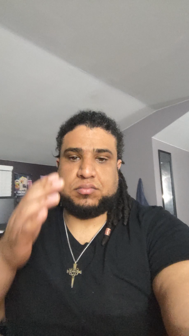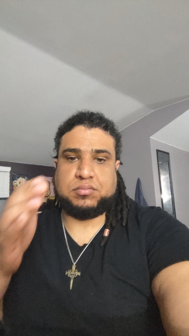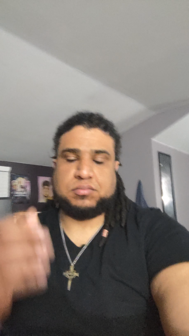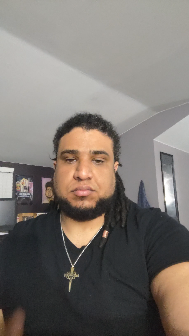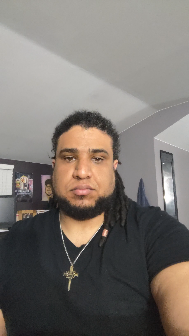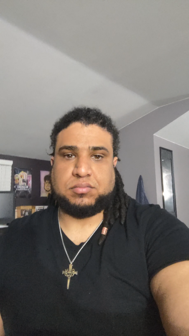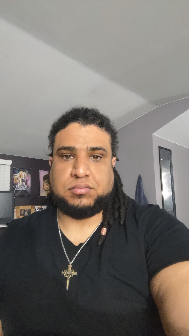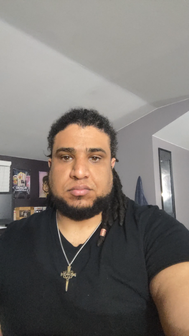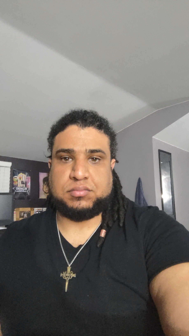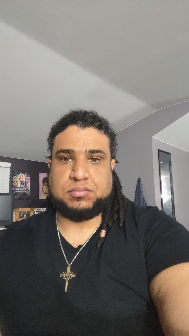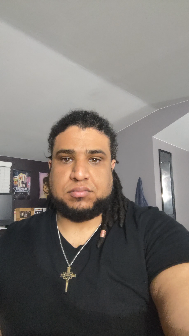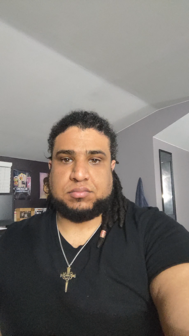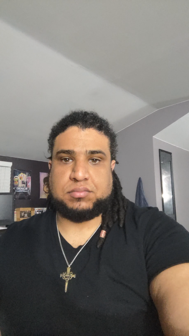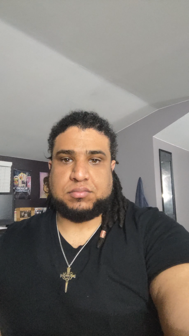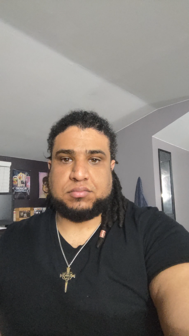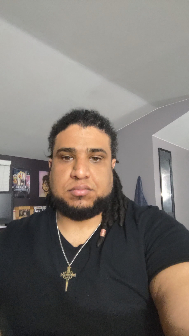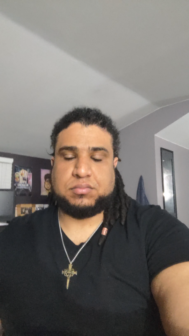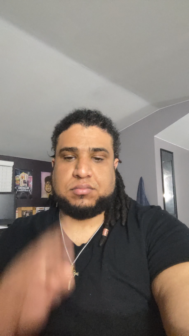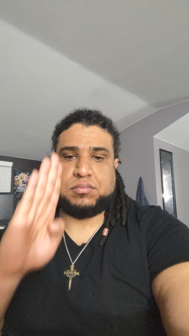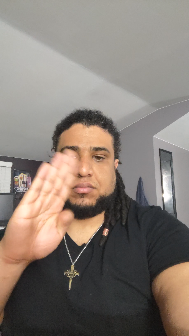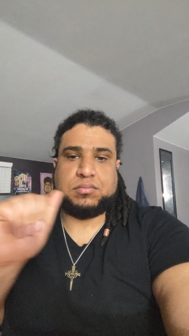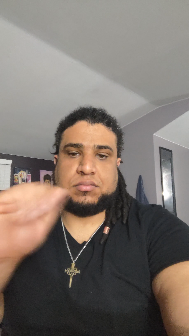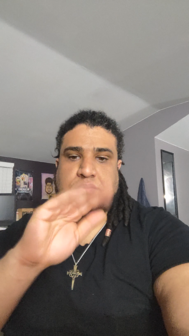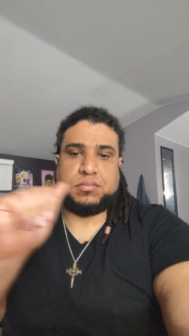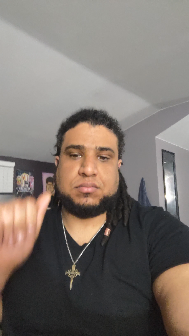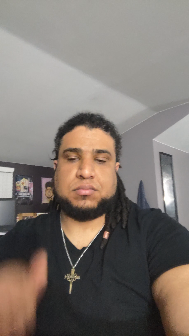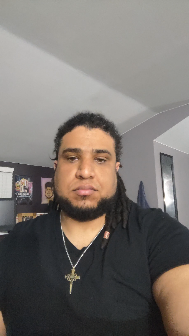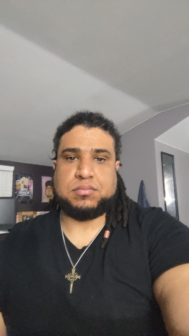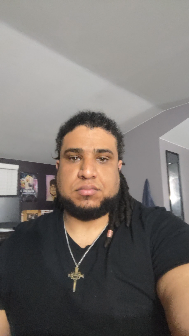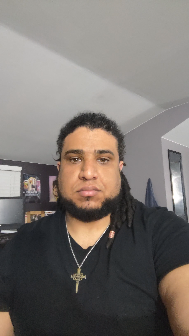baa baa